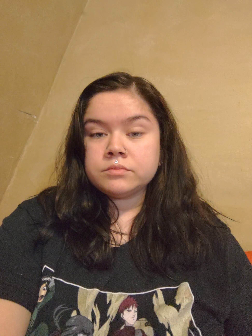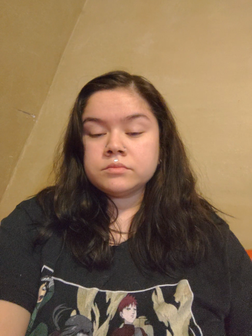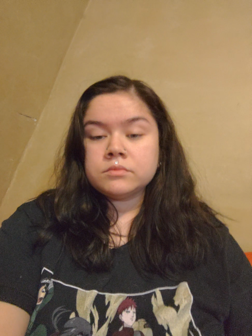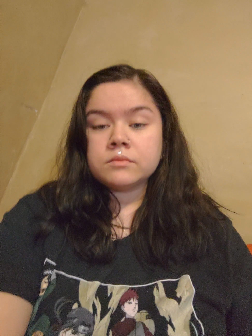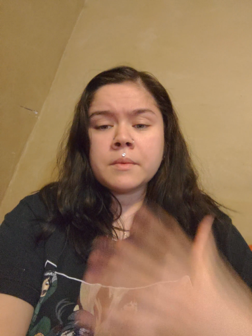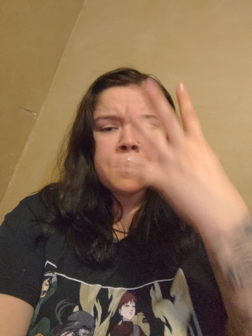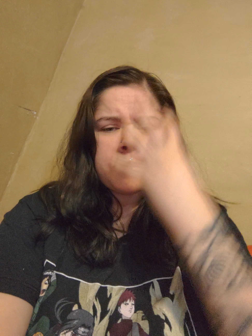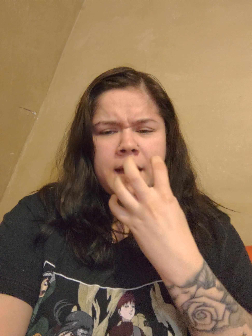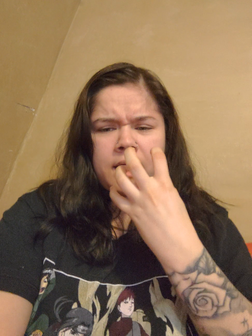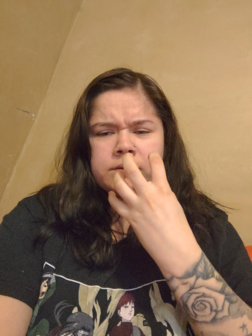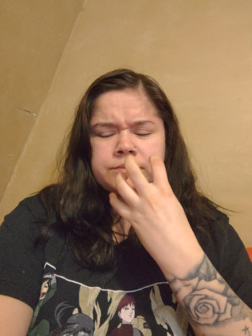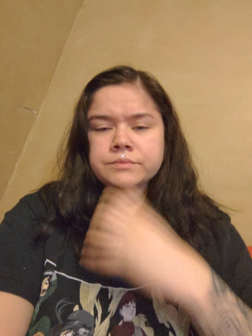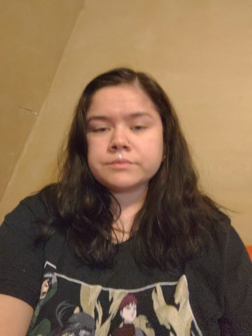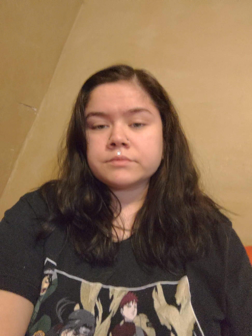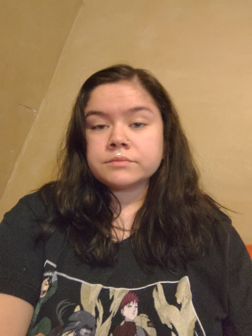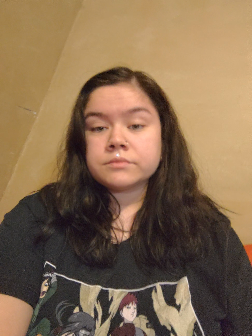mad